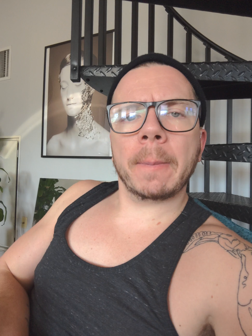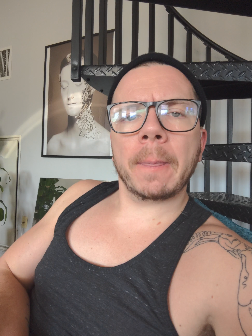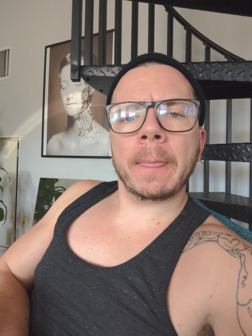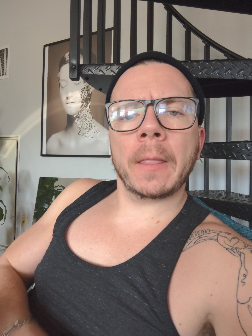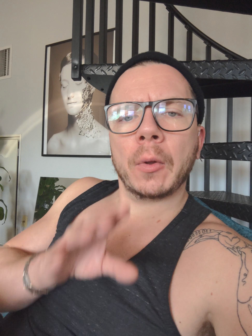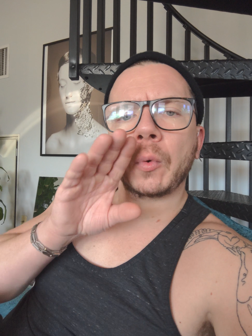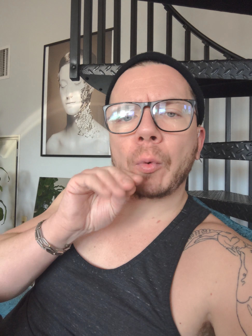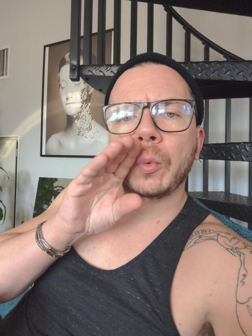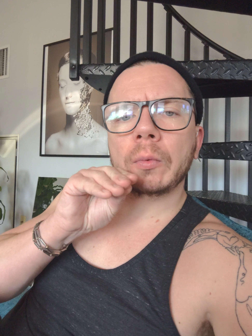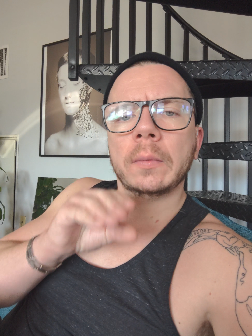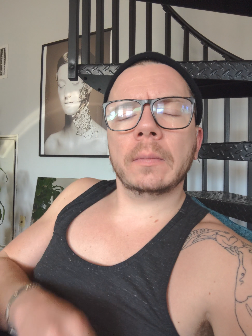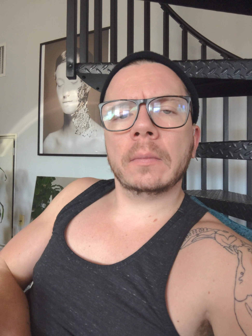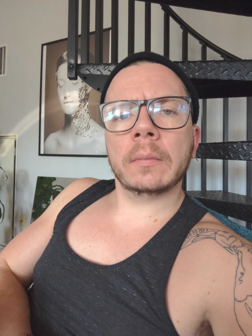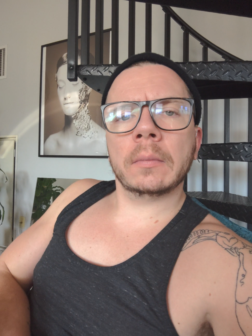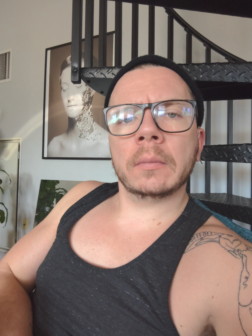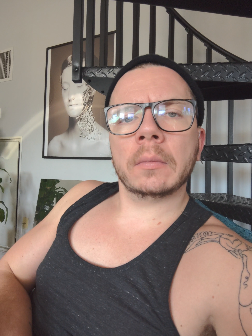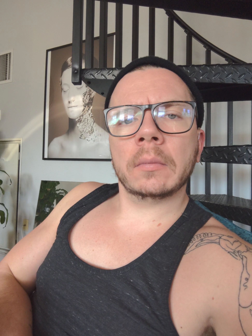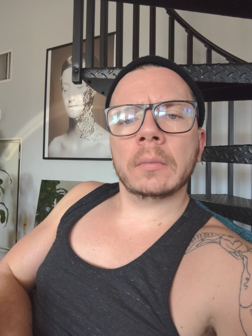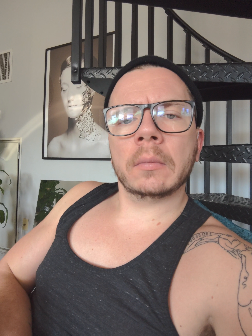goose